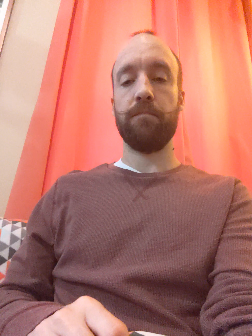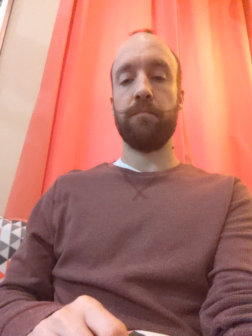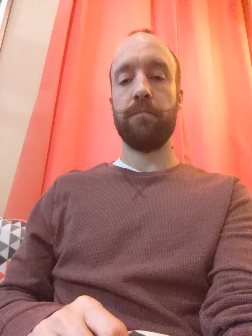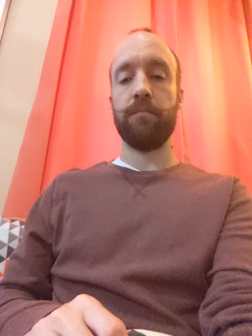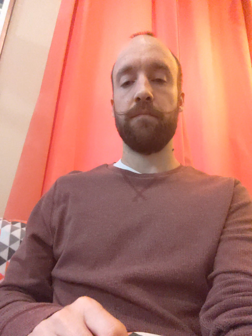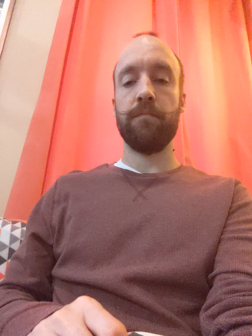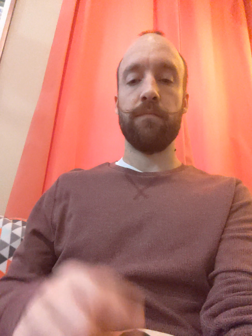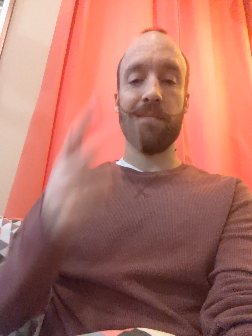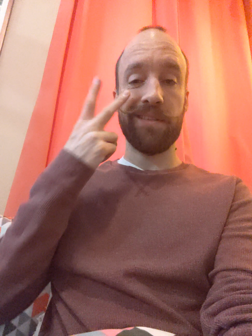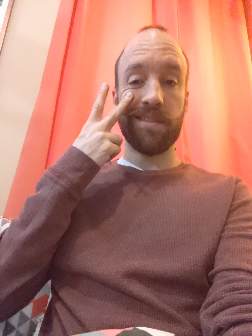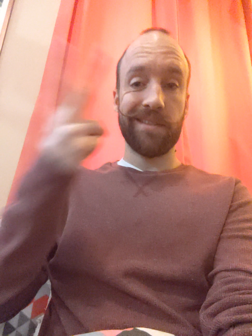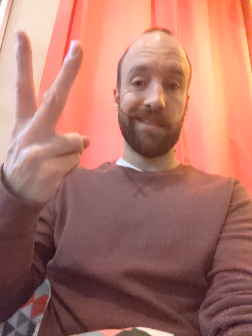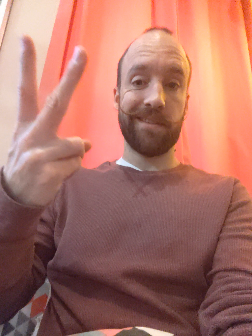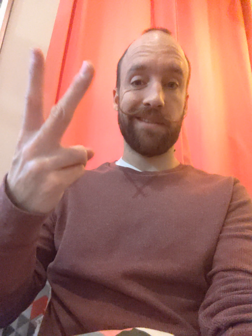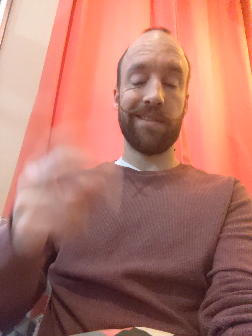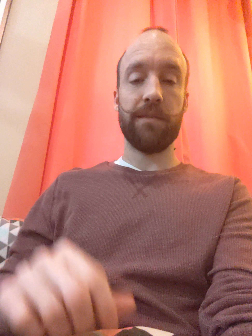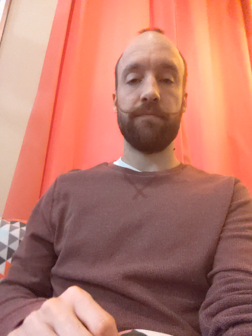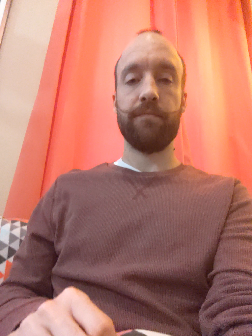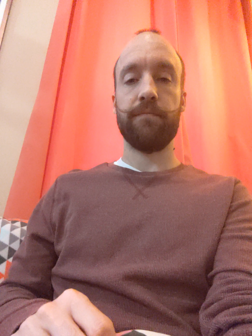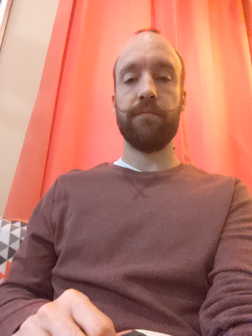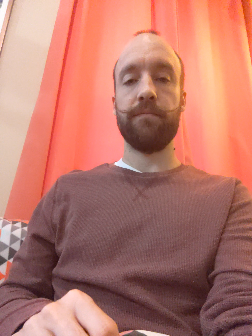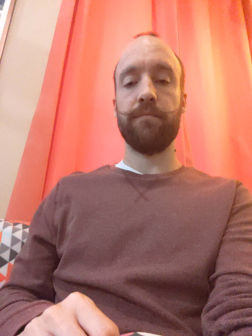see